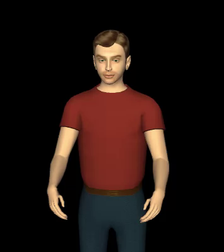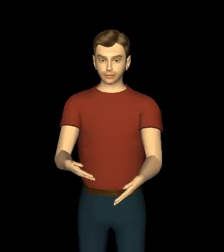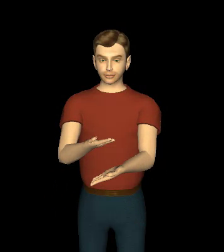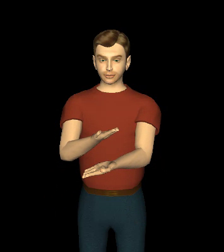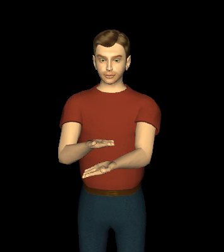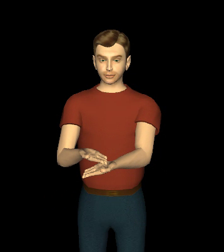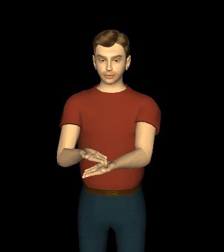يثبت